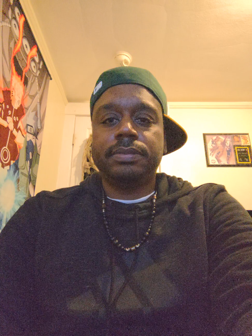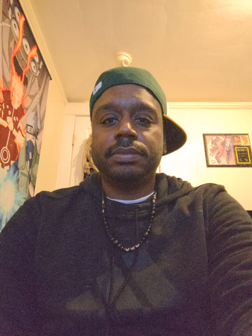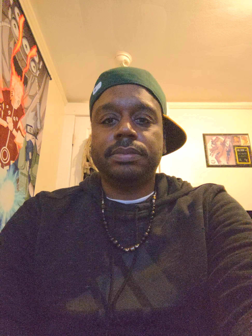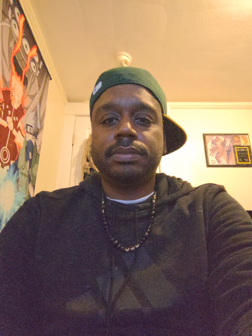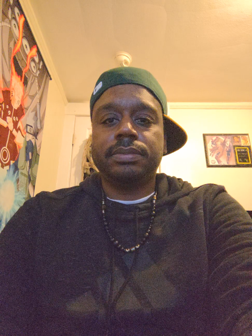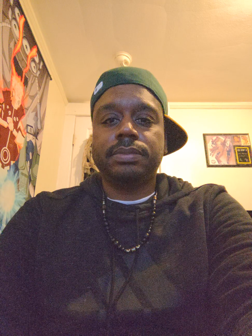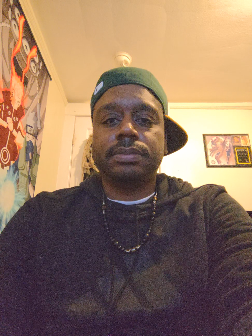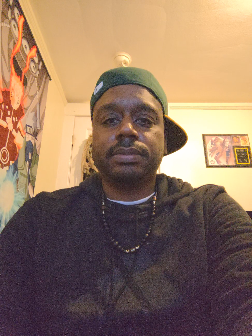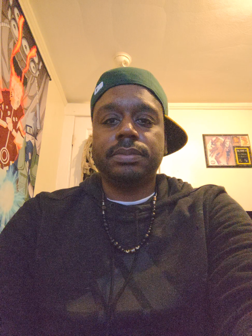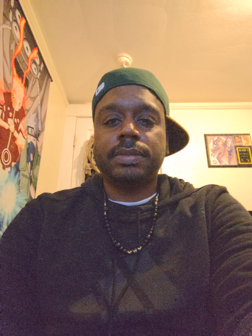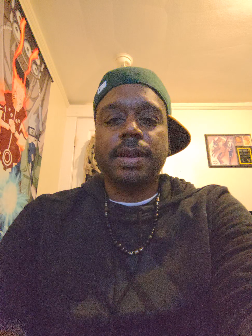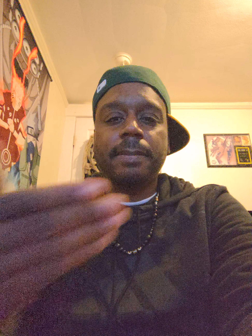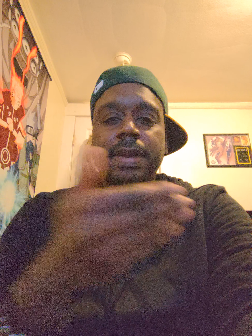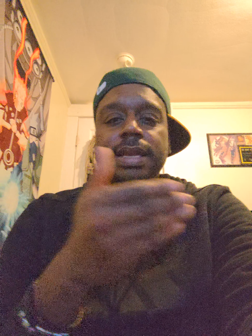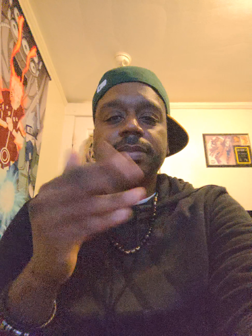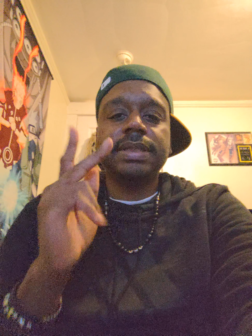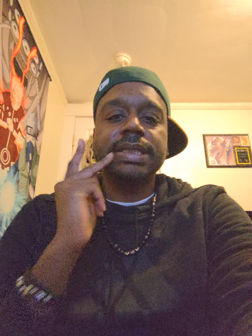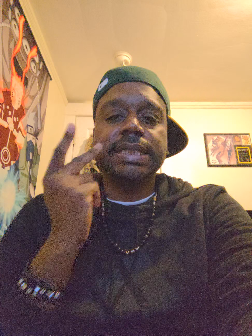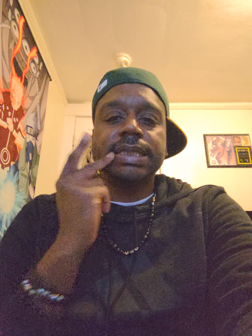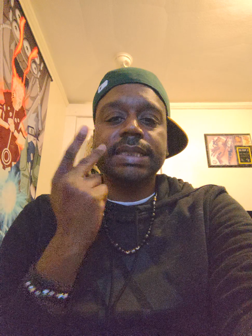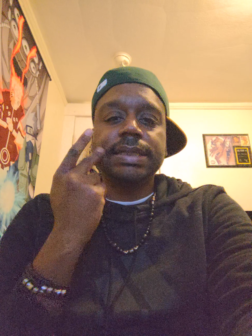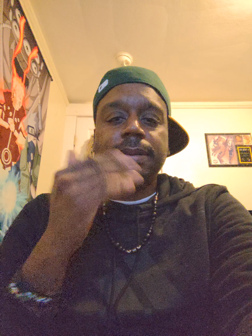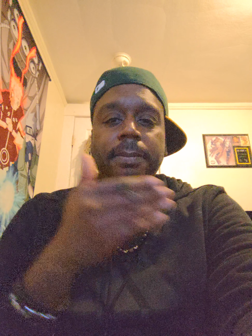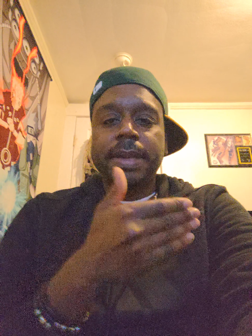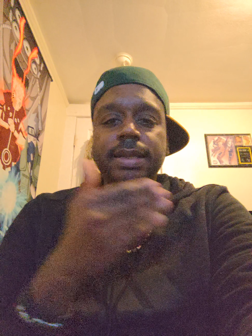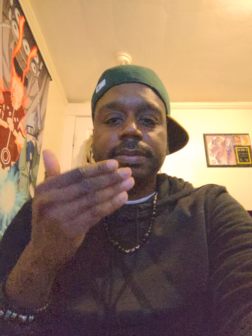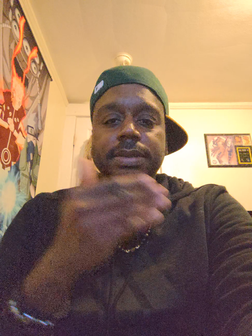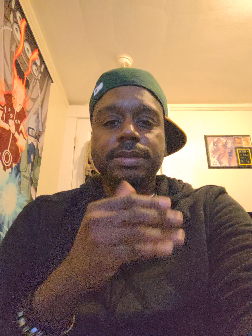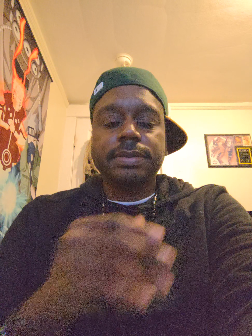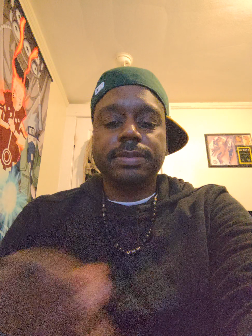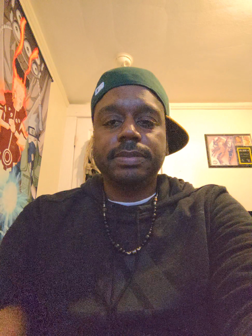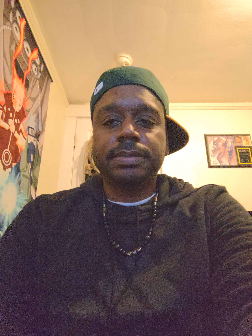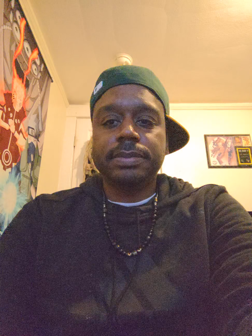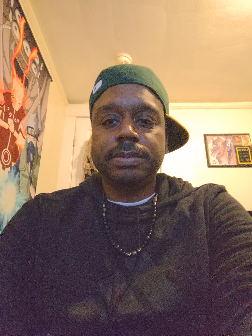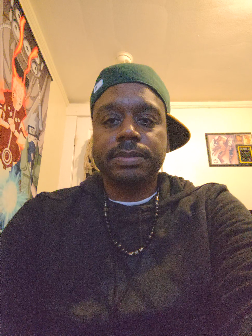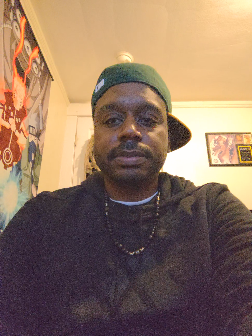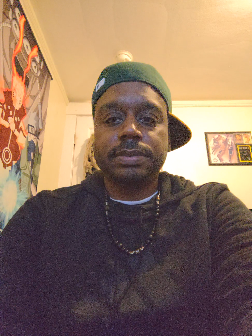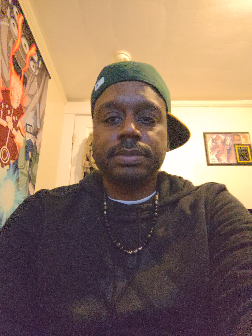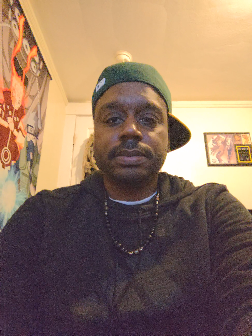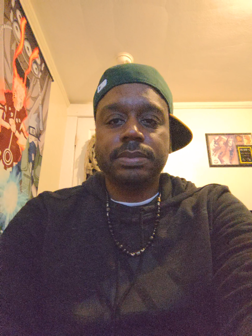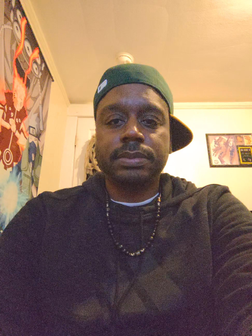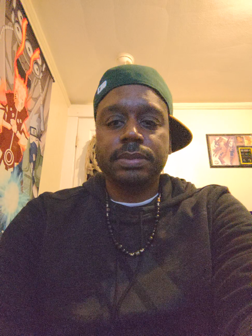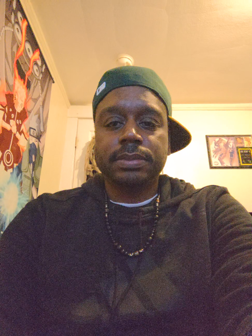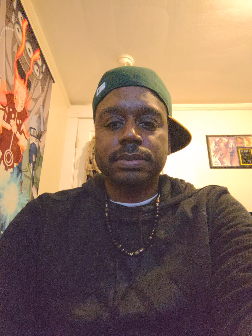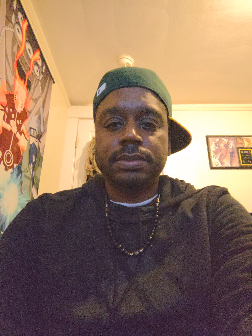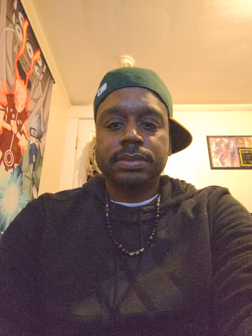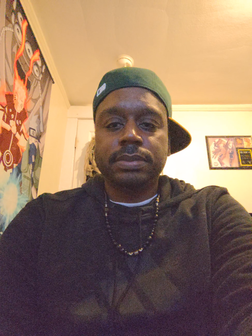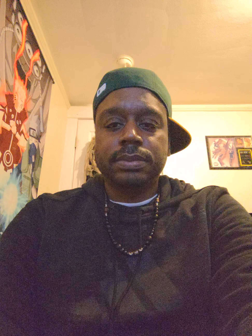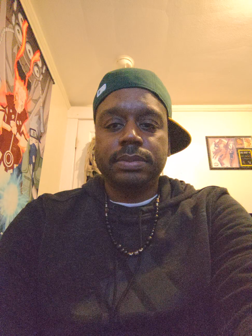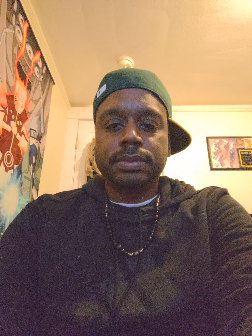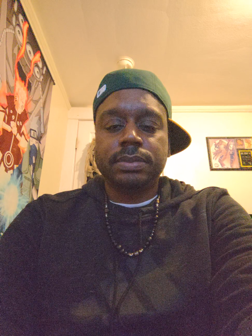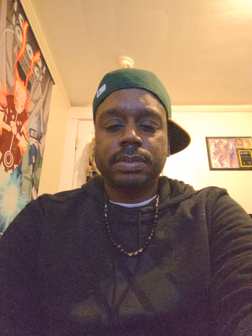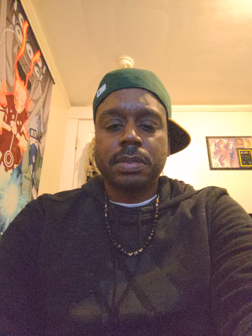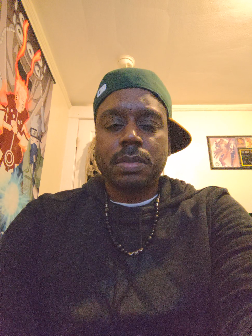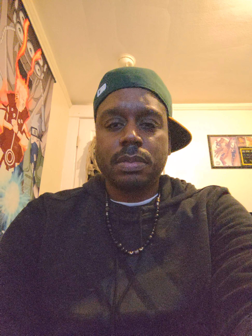kitty